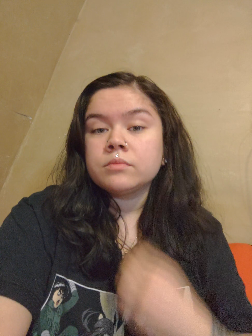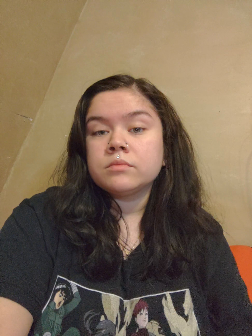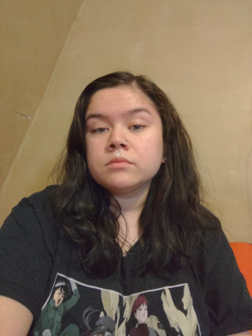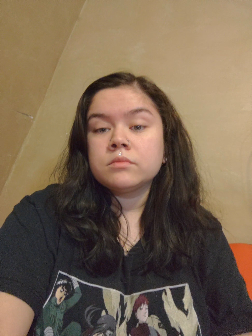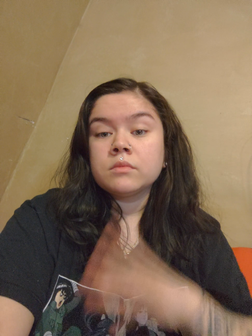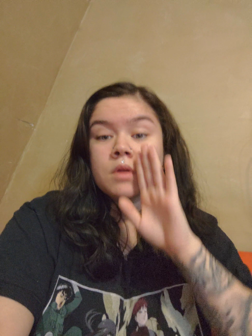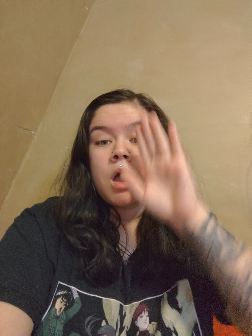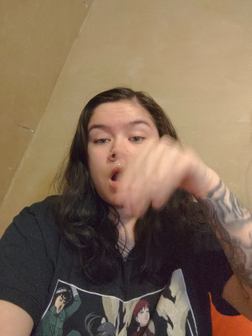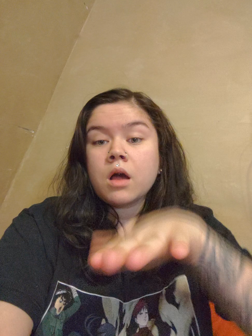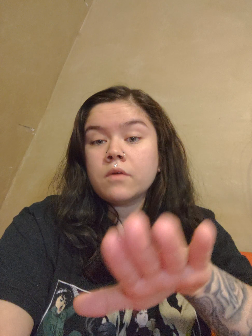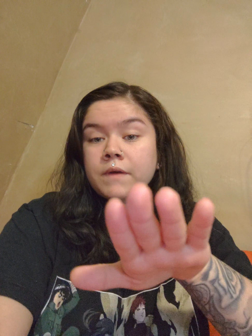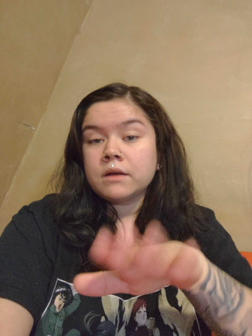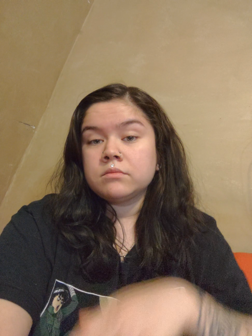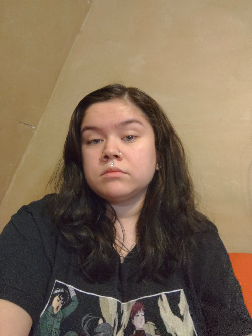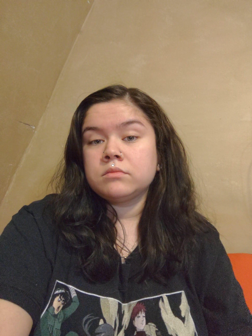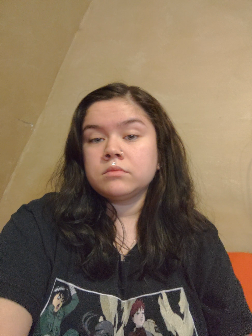elephant